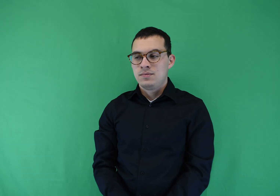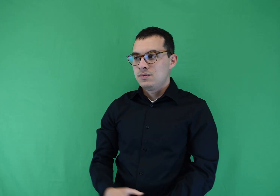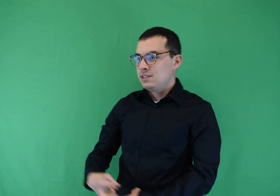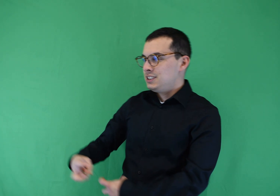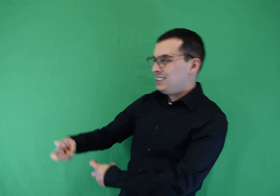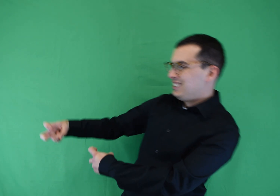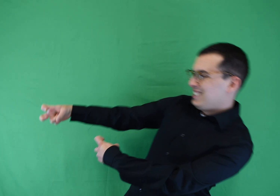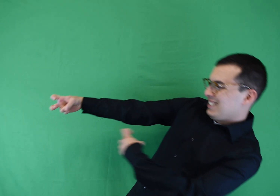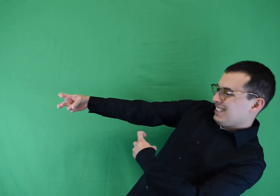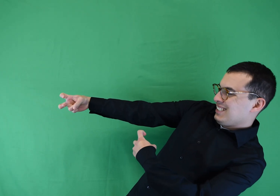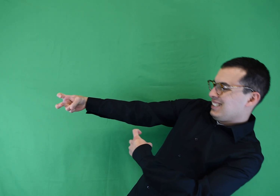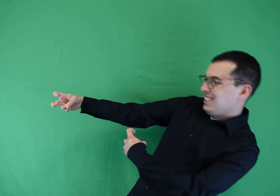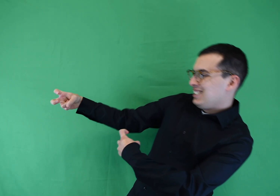robar